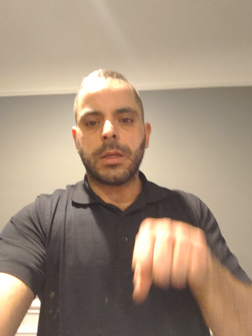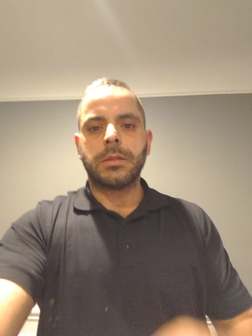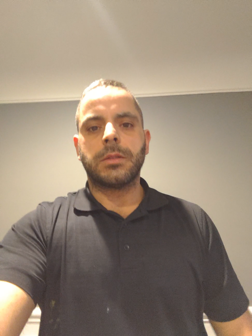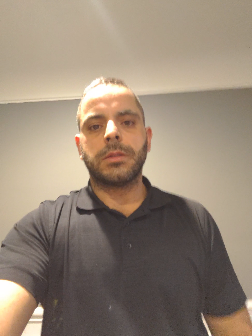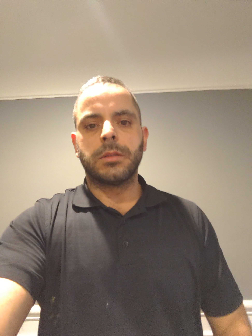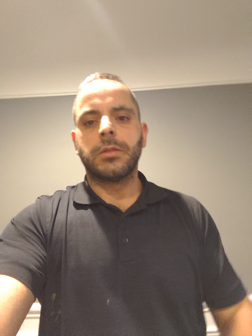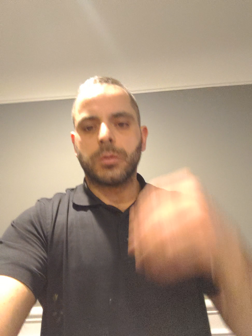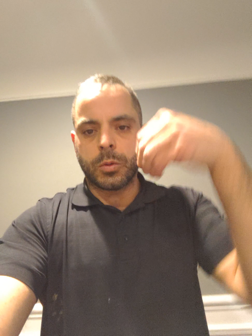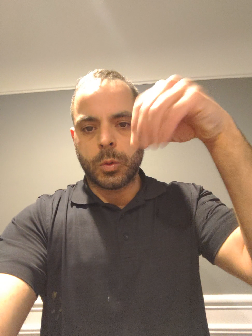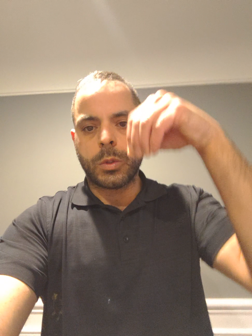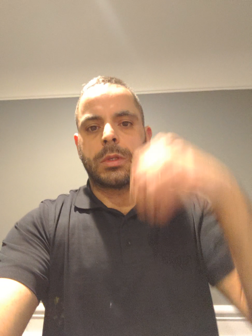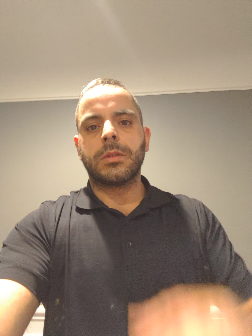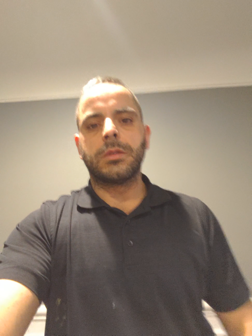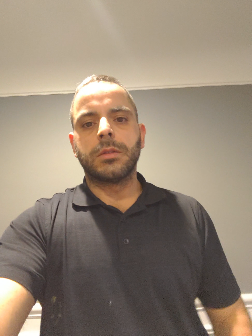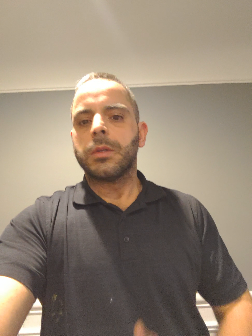store